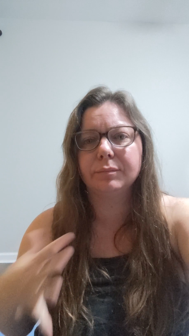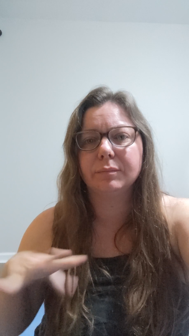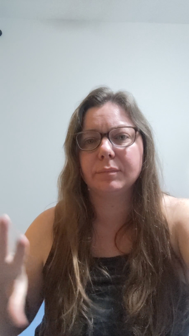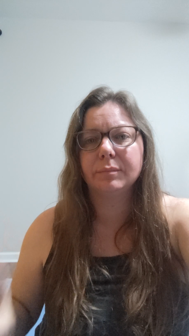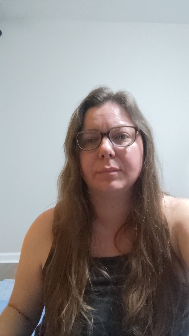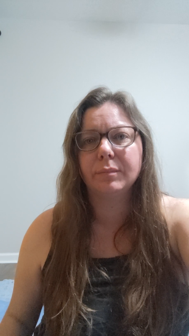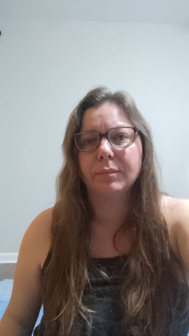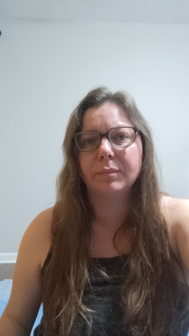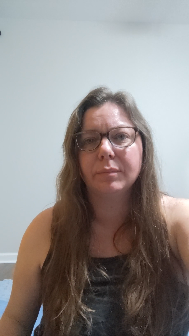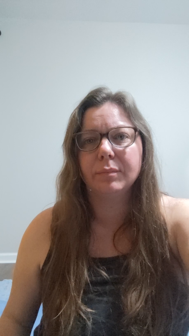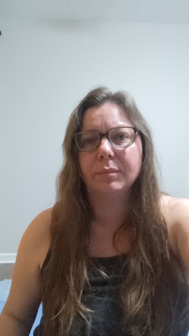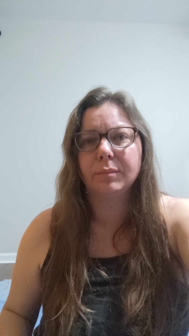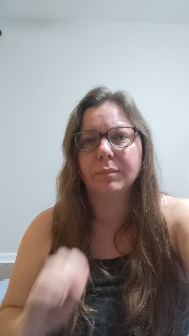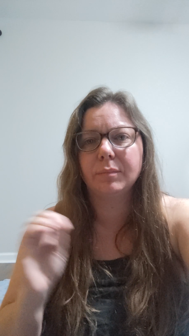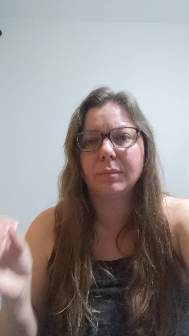none